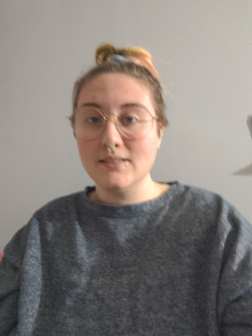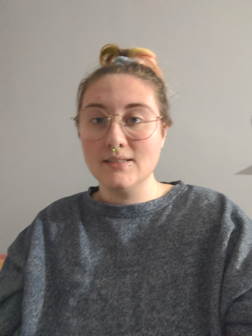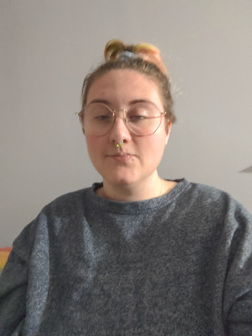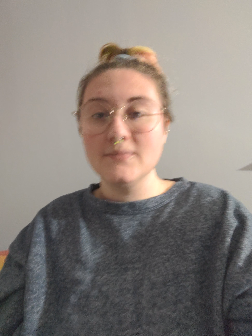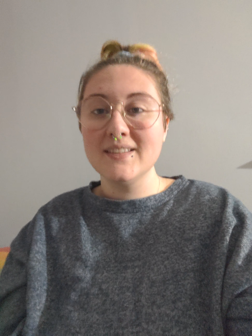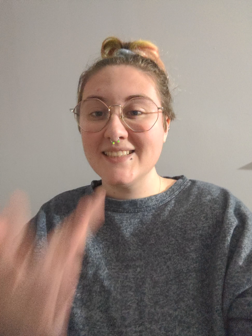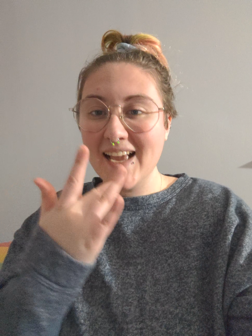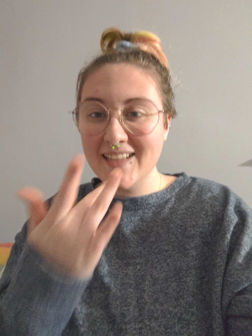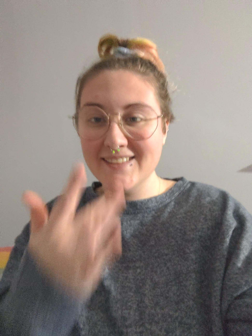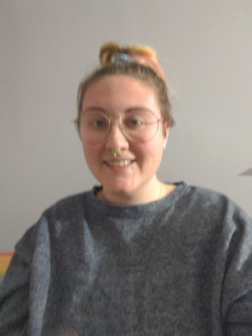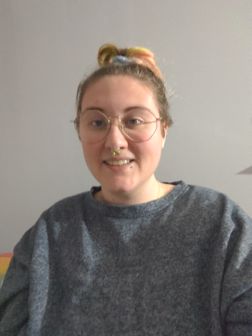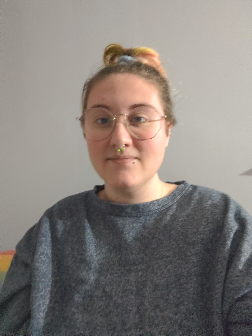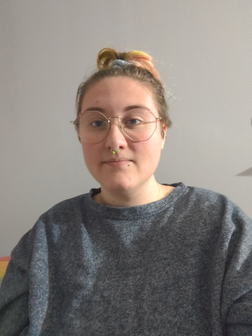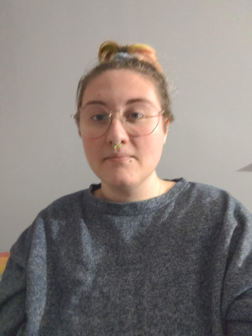taste